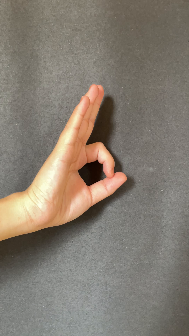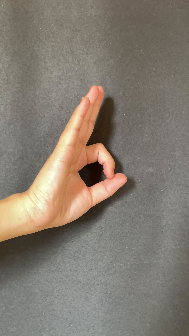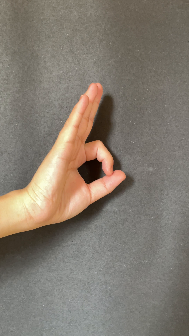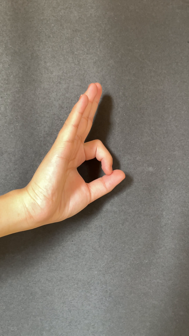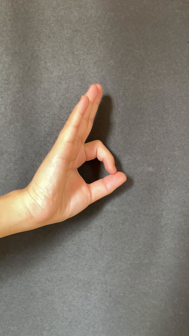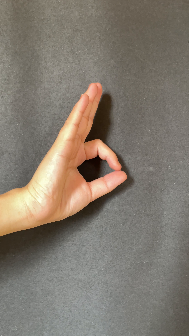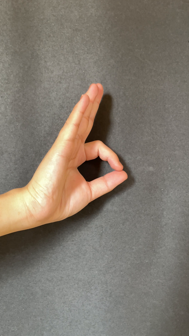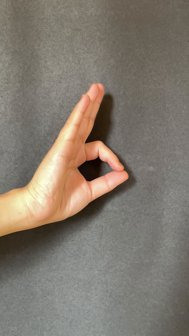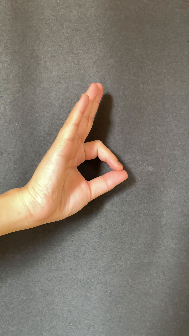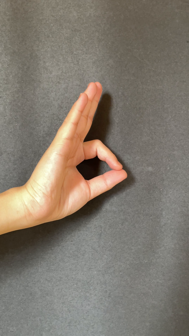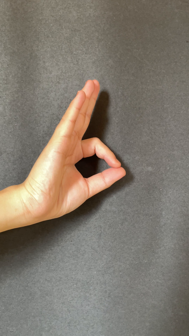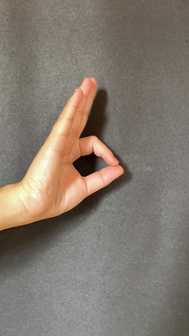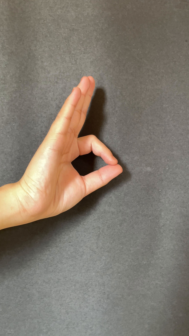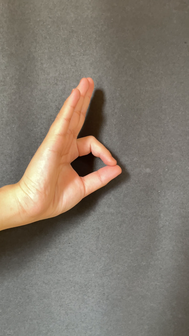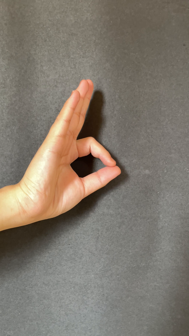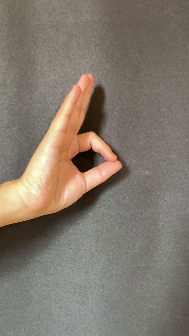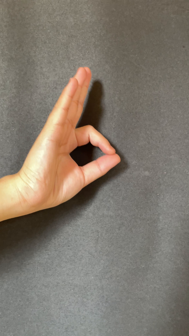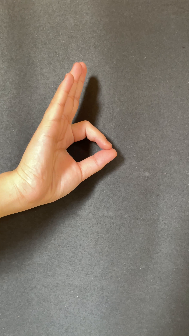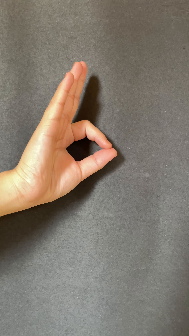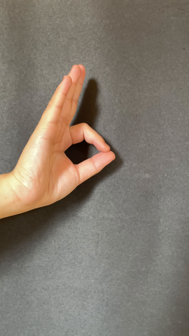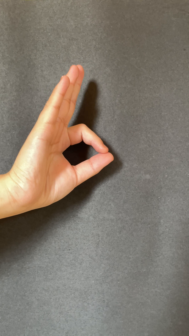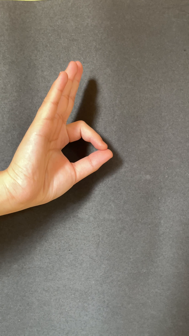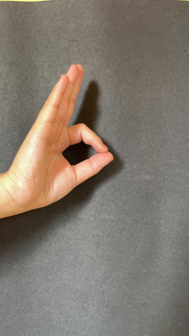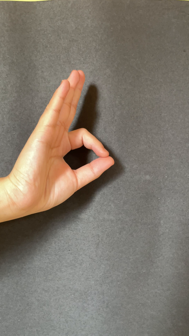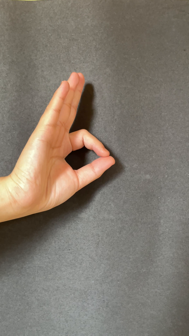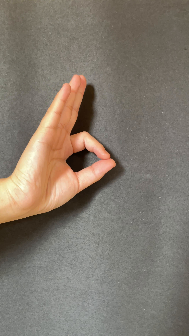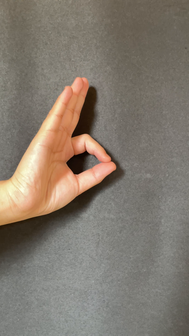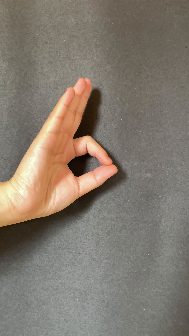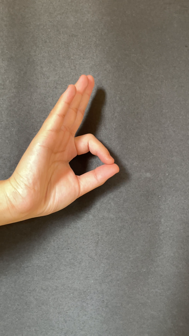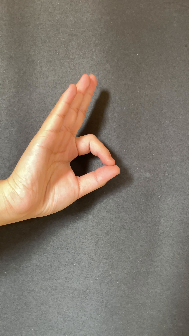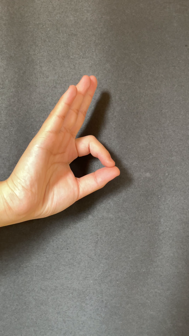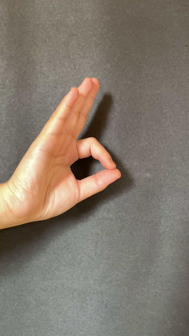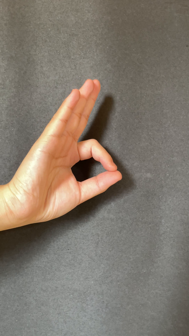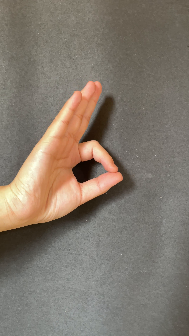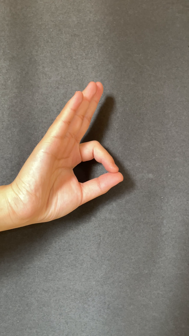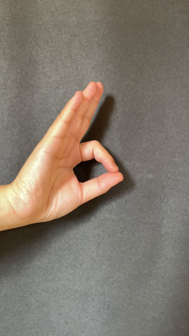व